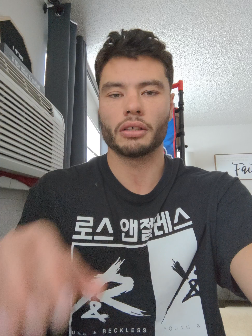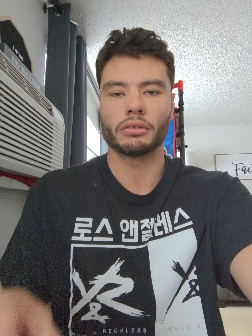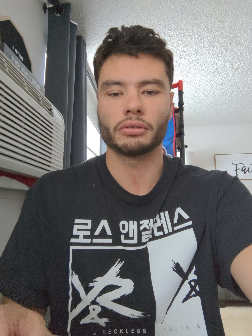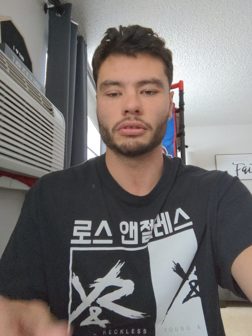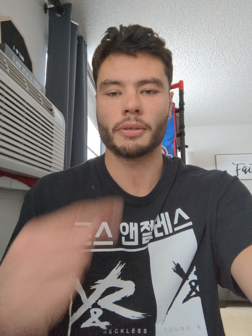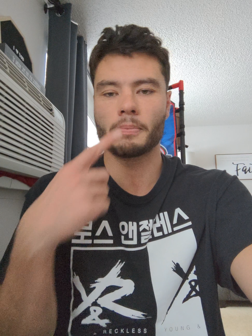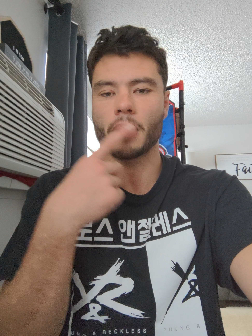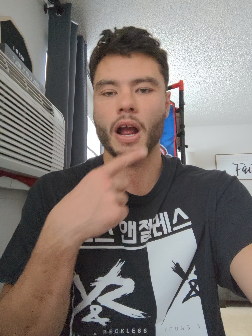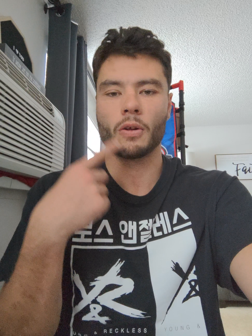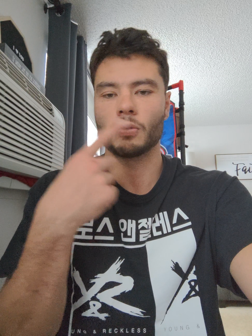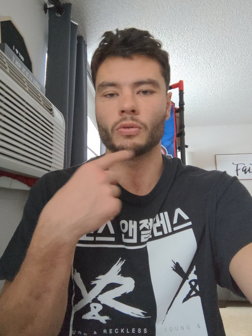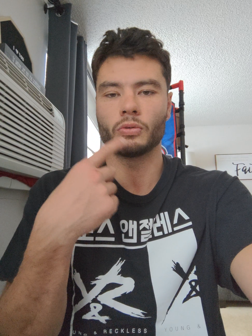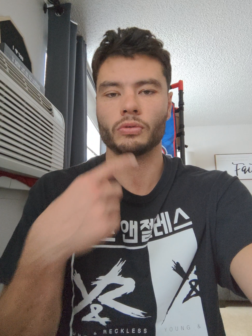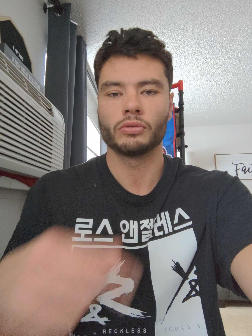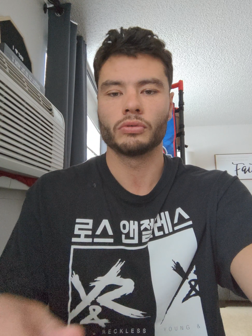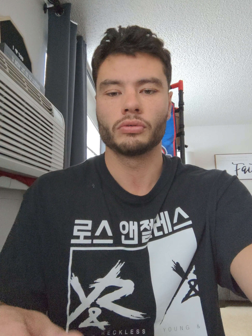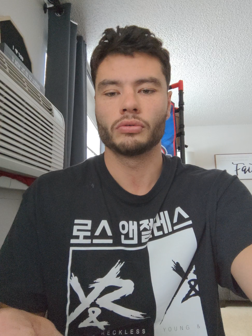mouth